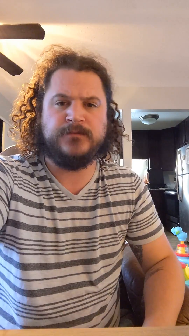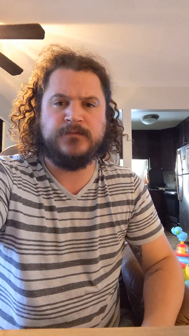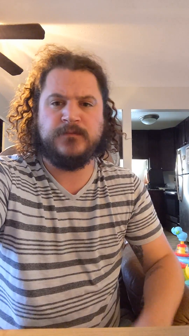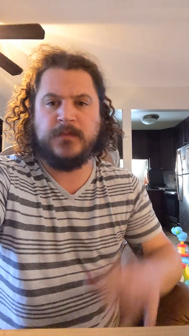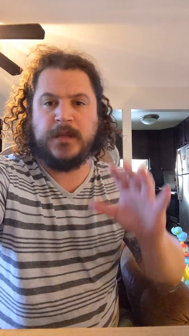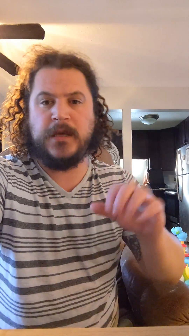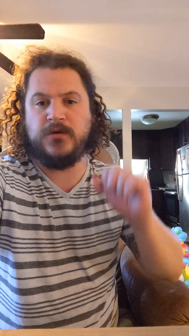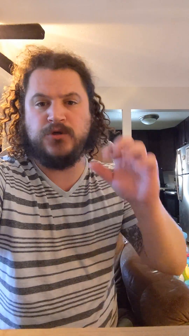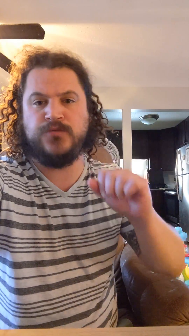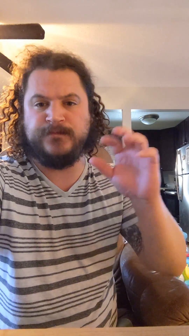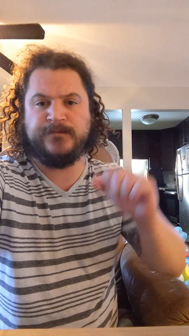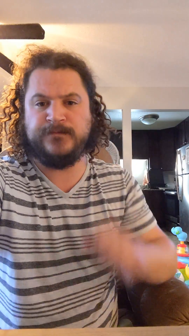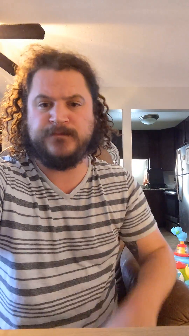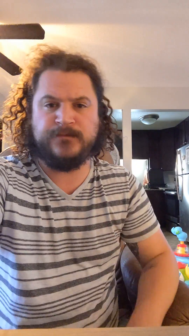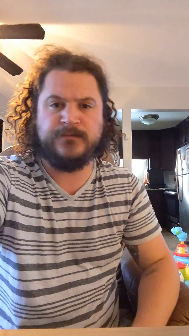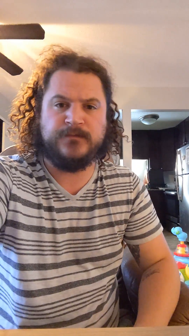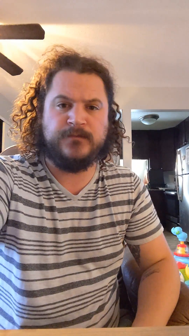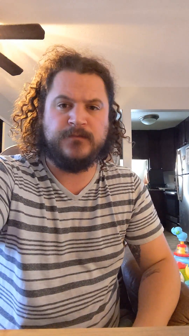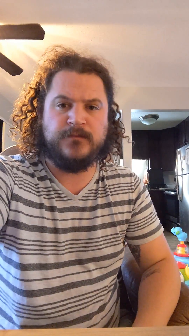ladder